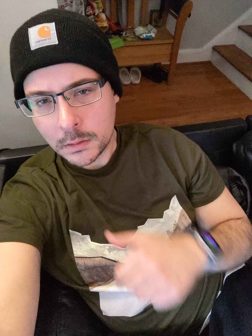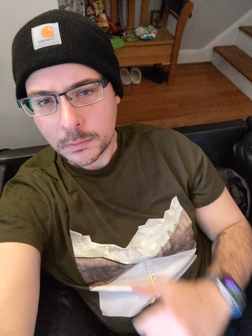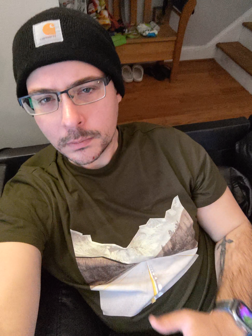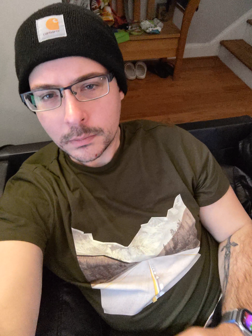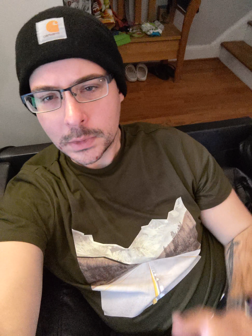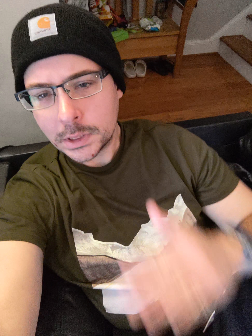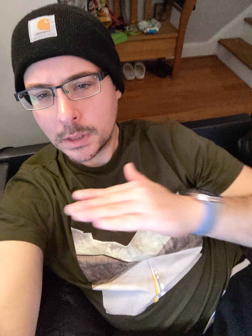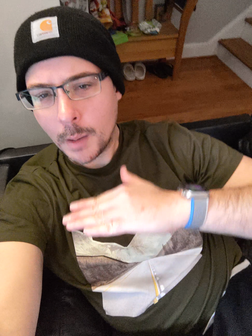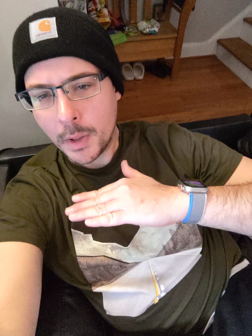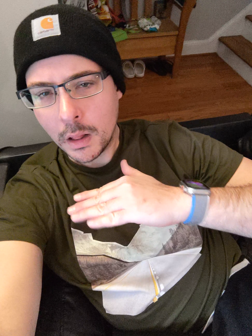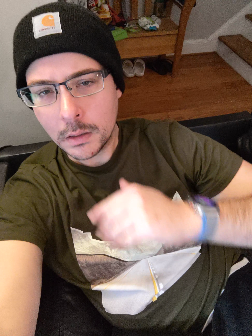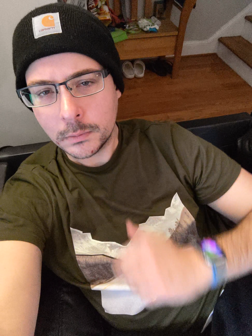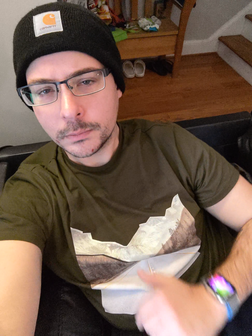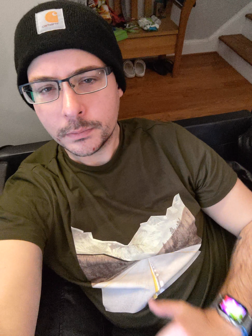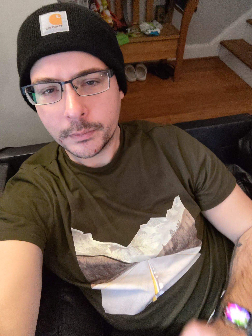table